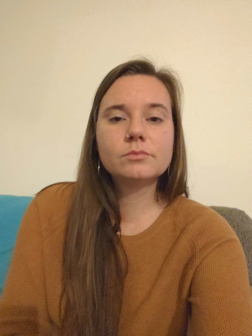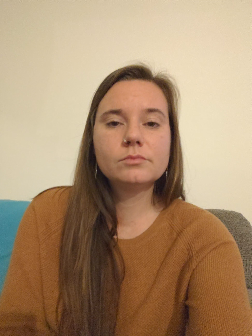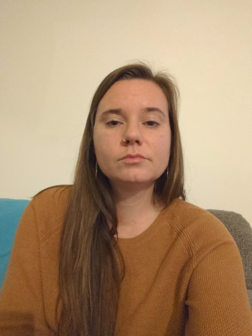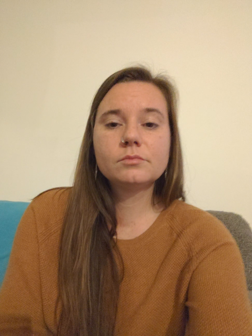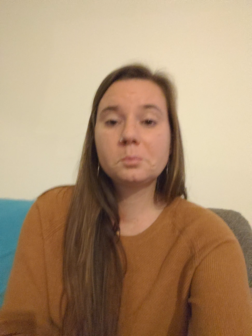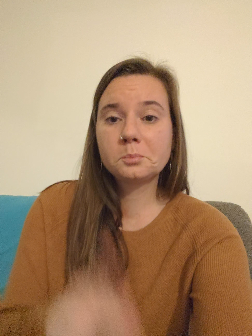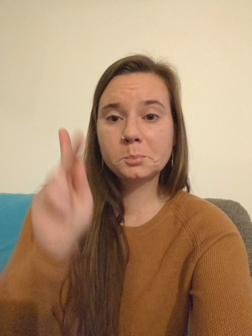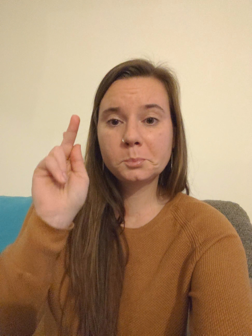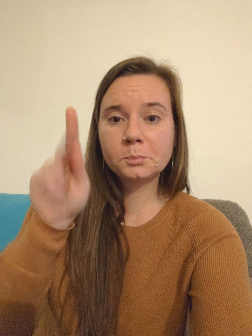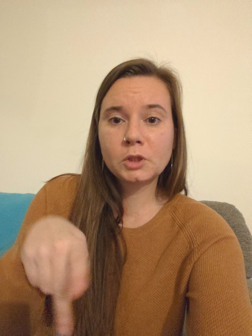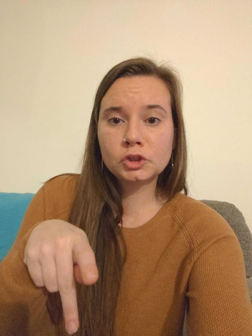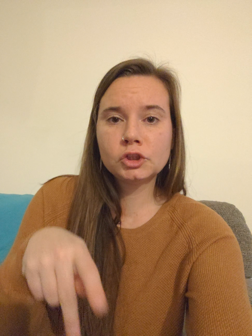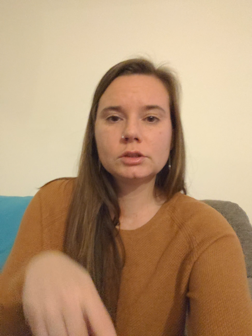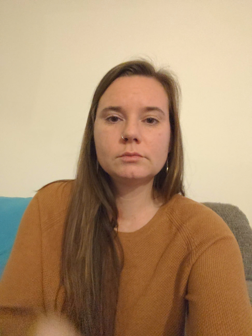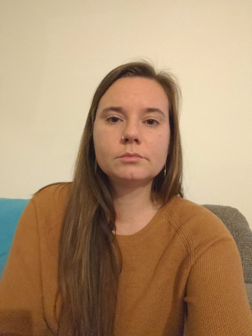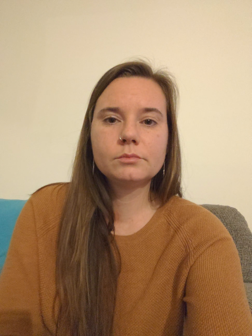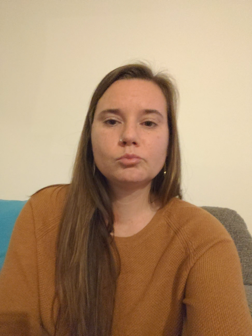person